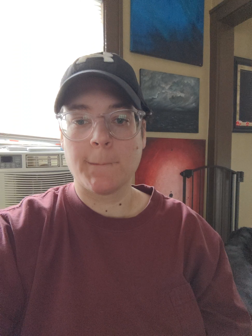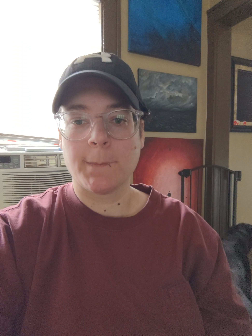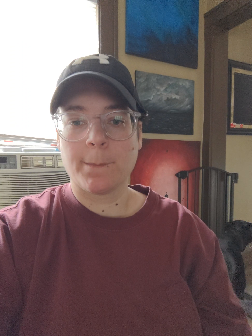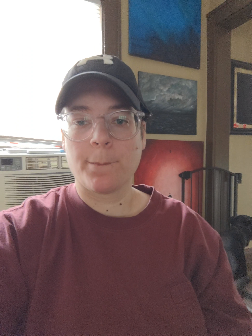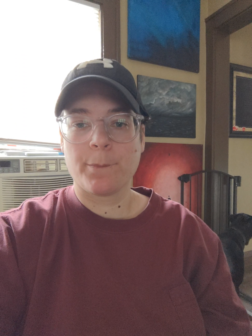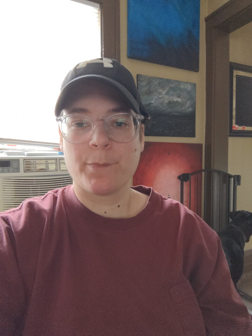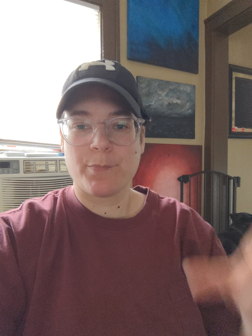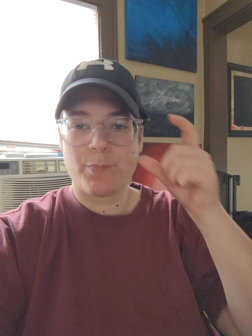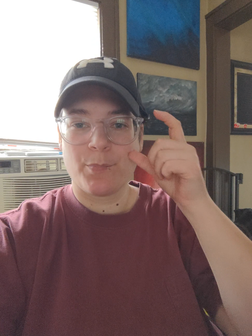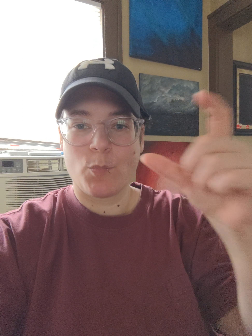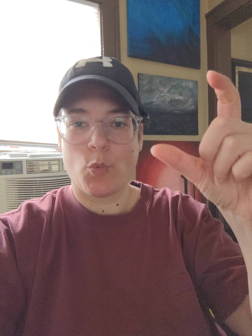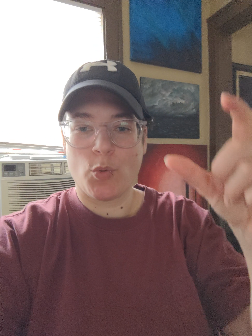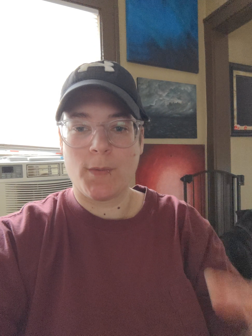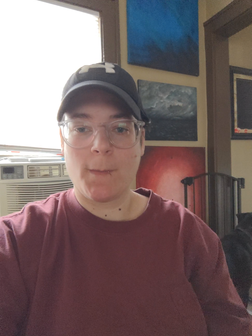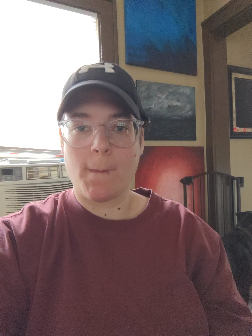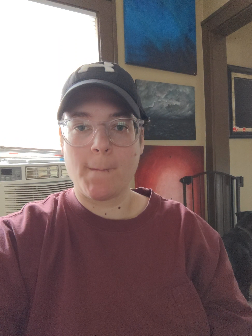moon